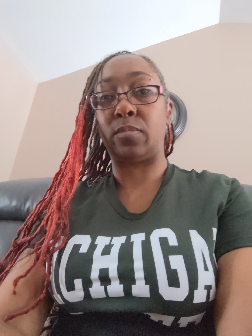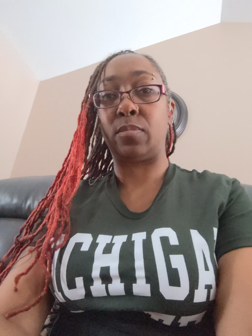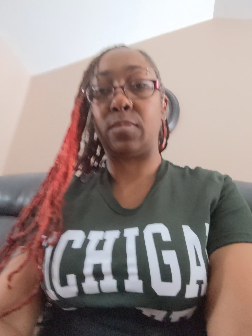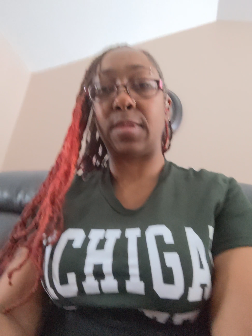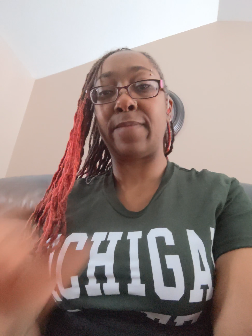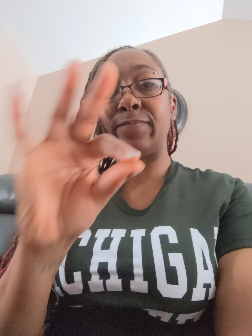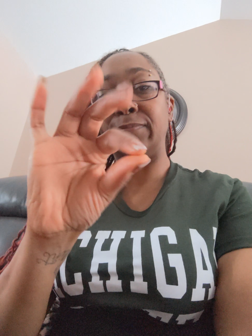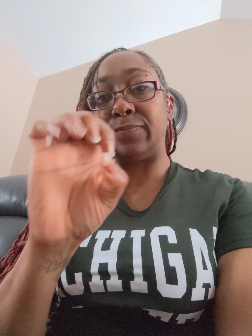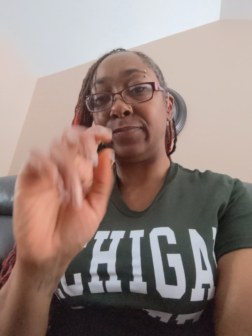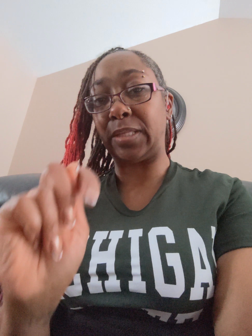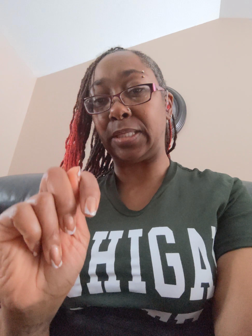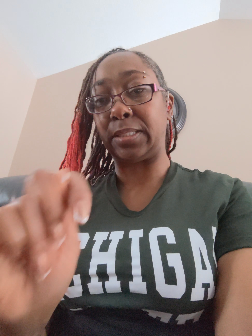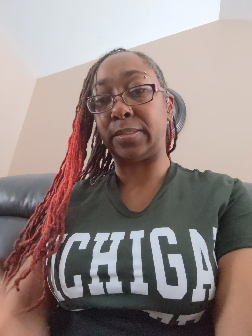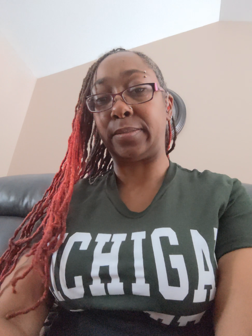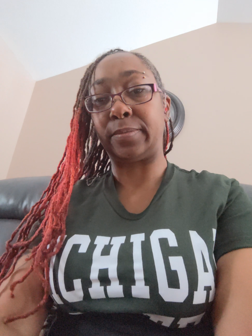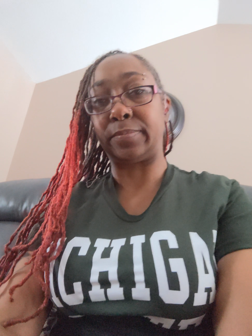feet